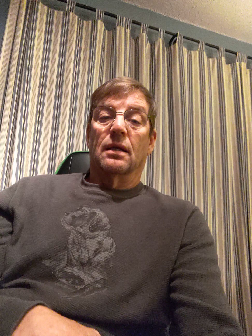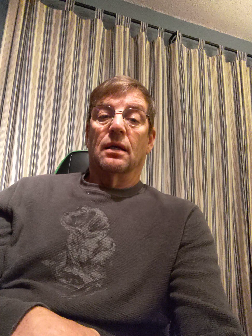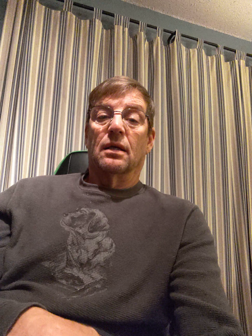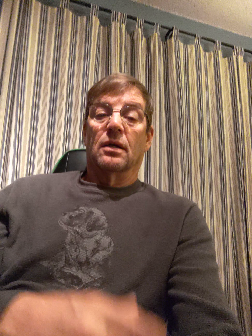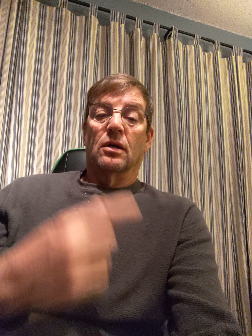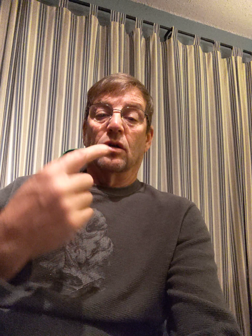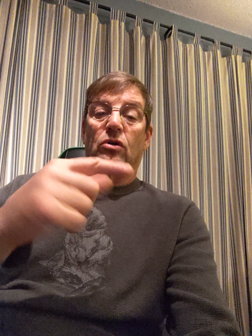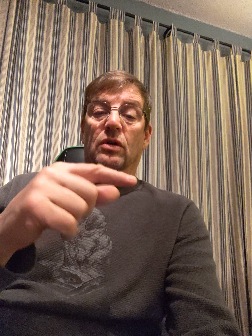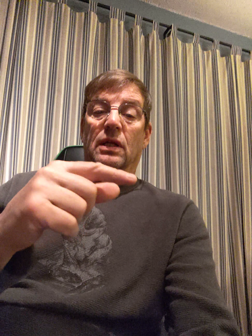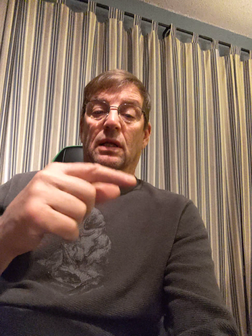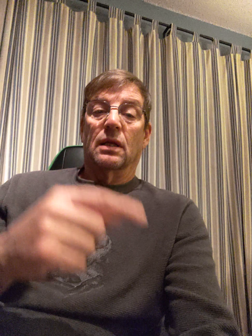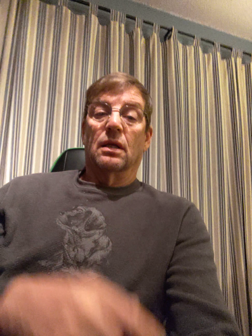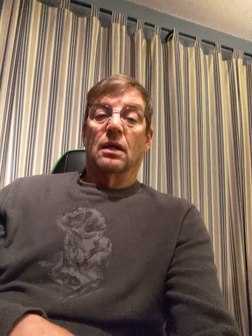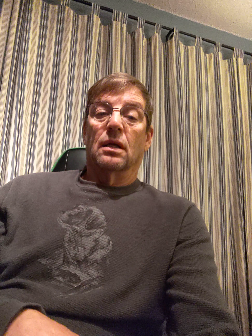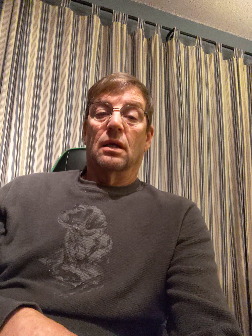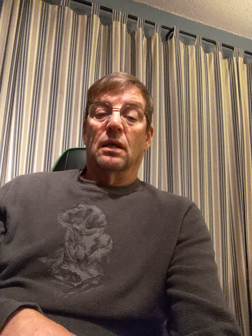green